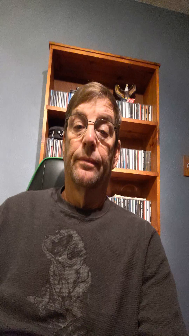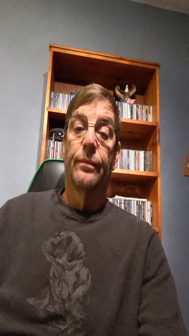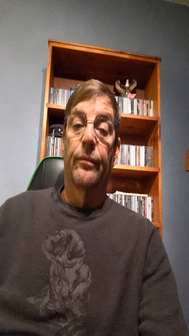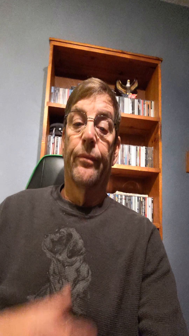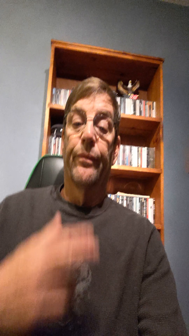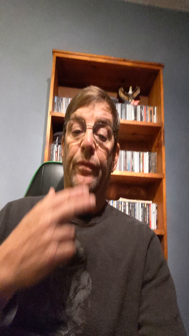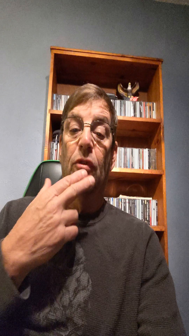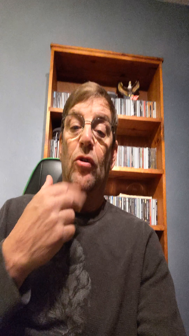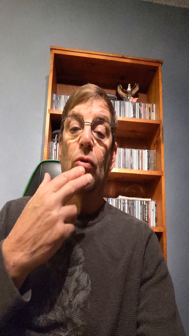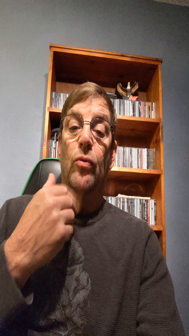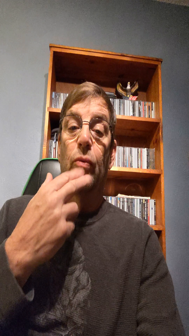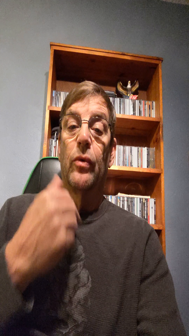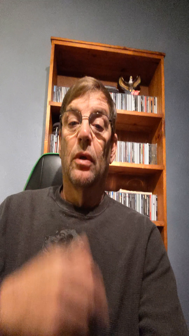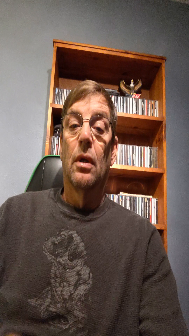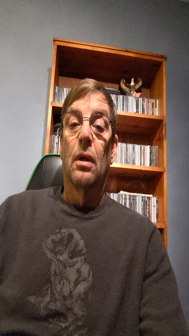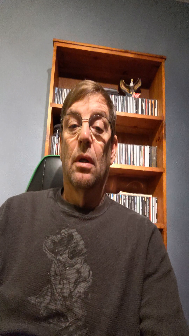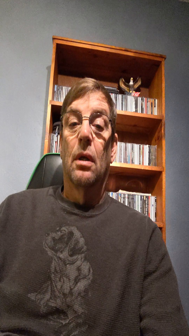cute